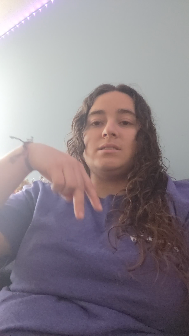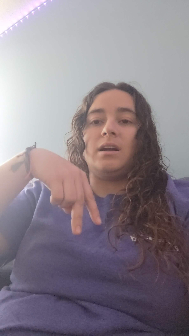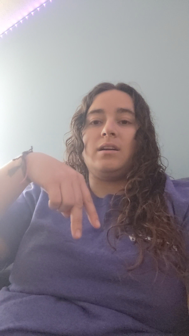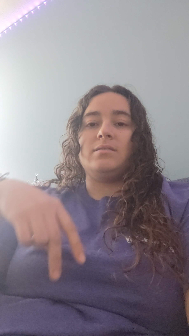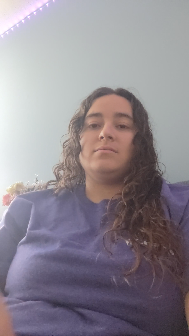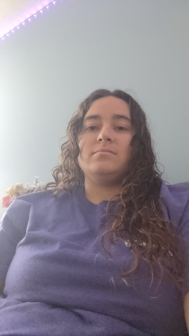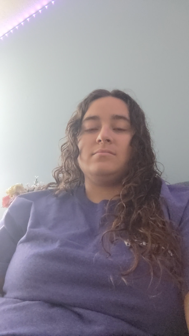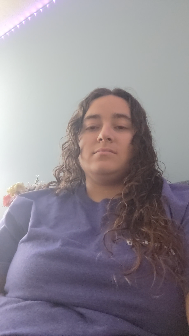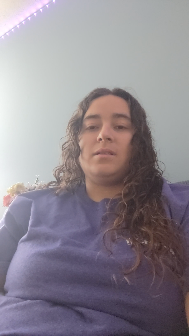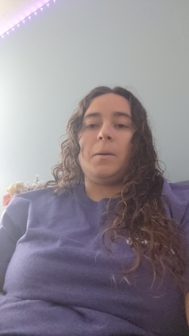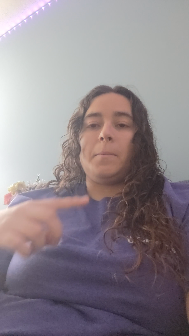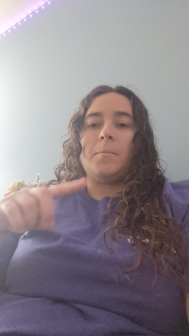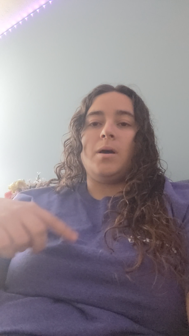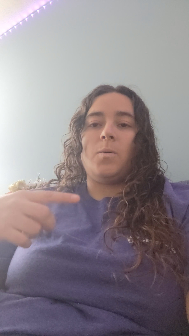about